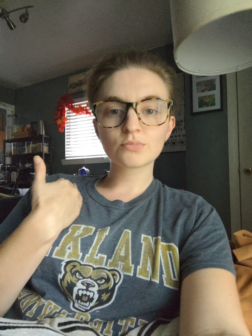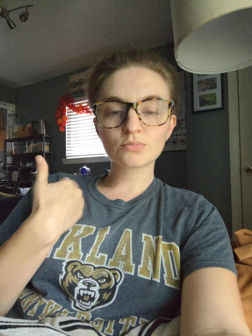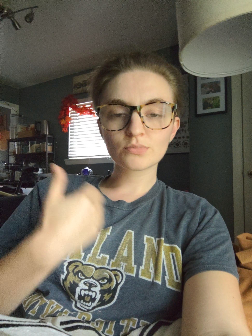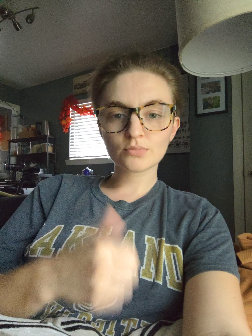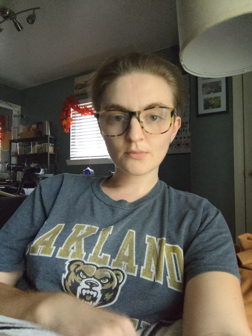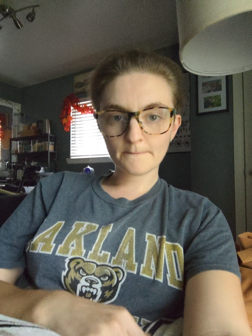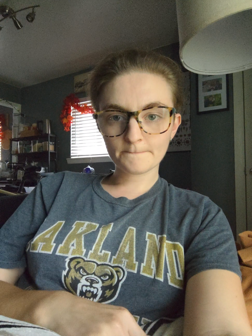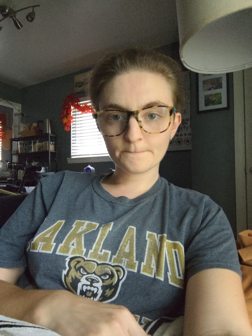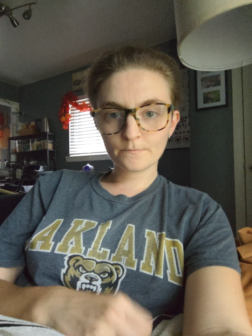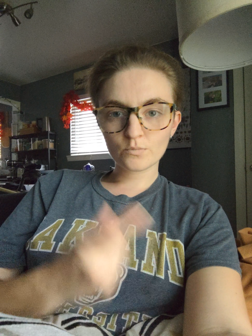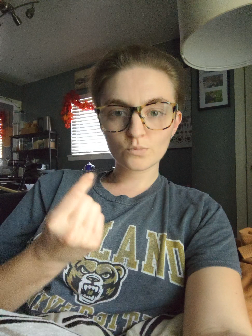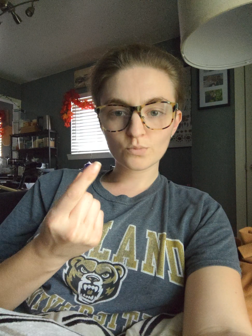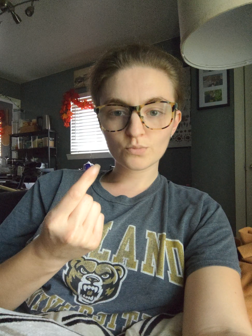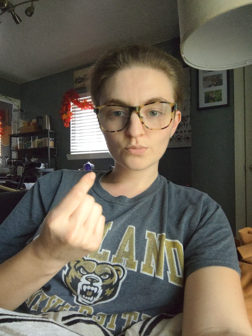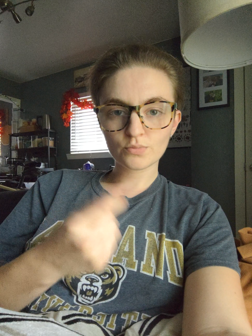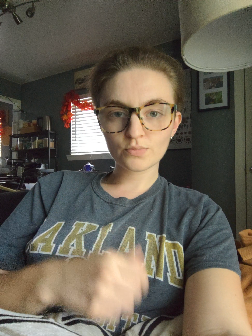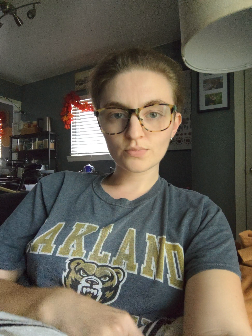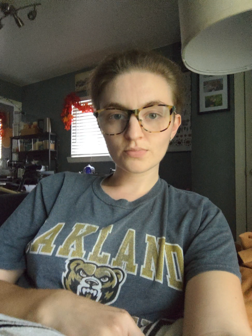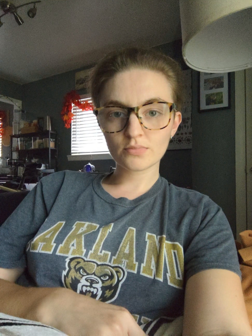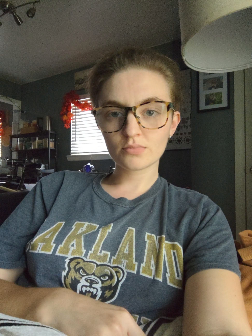do